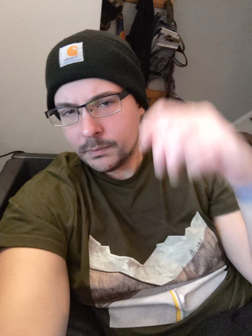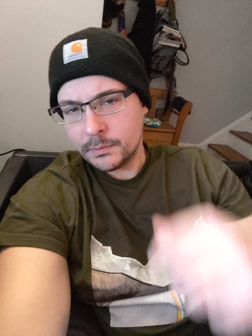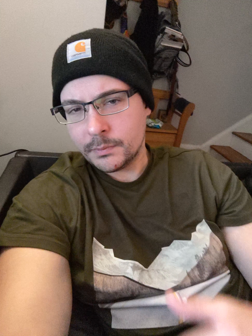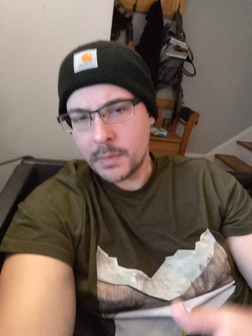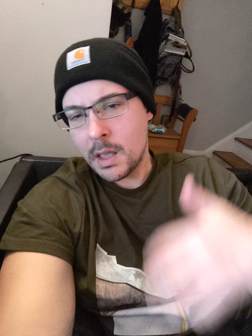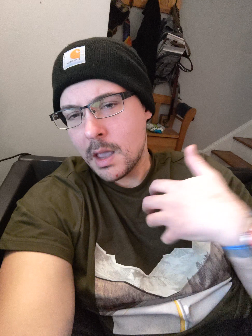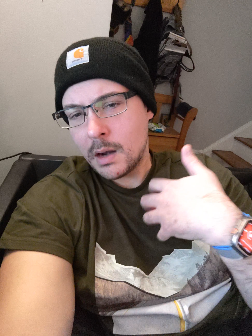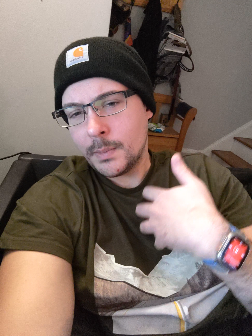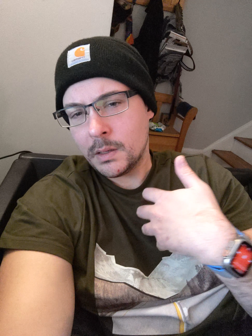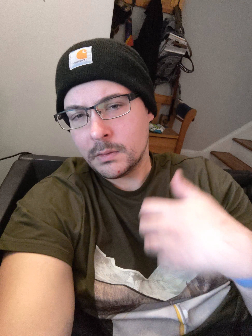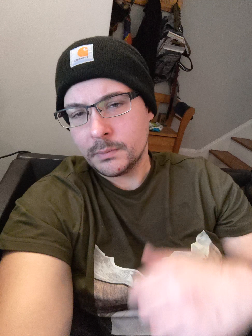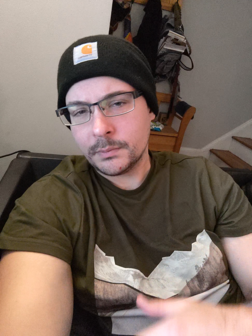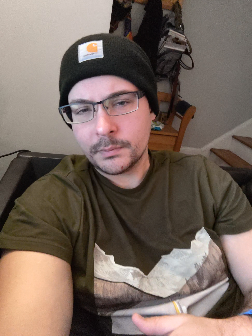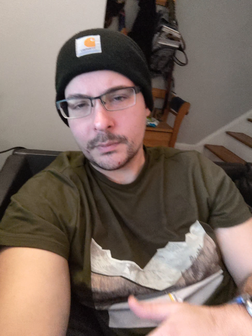animal